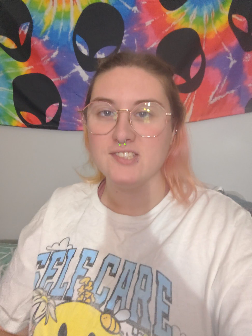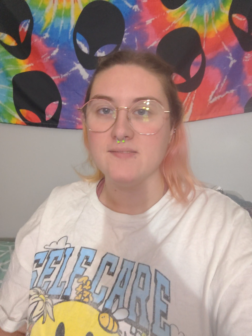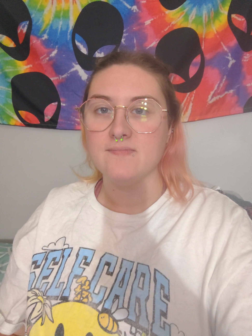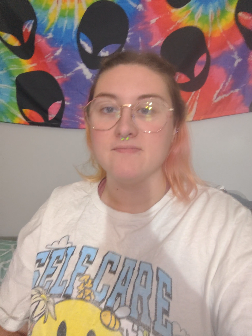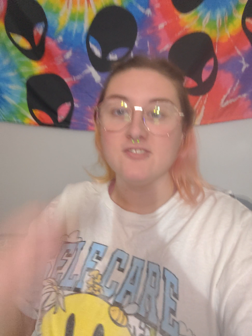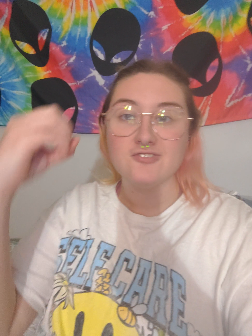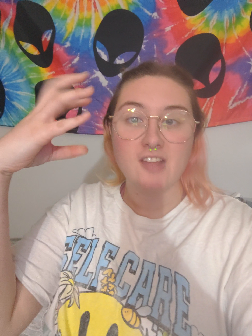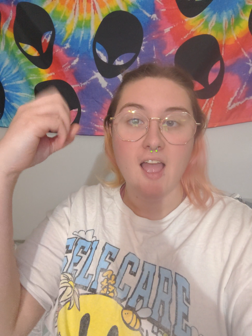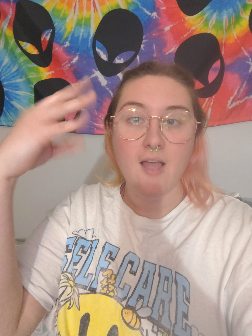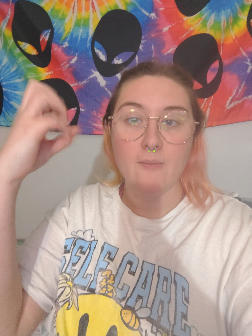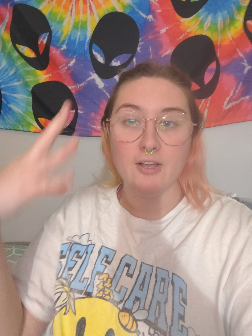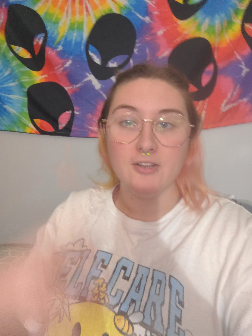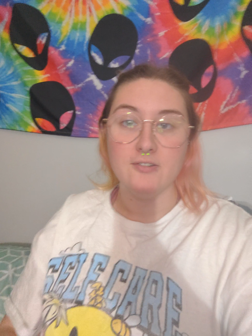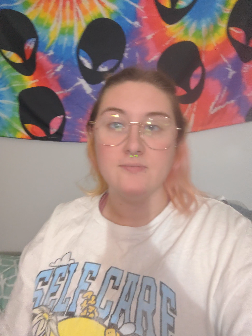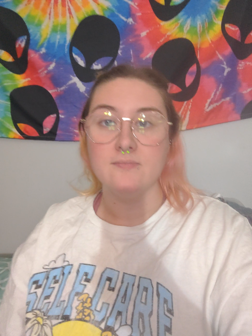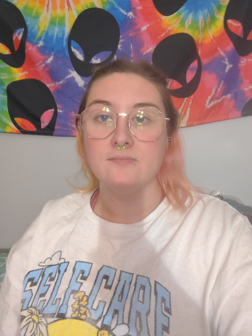shower